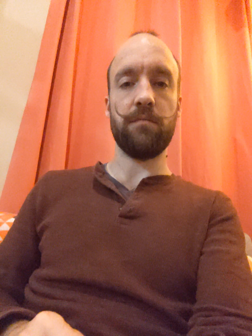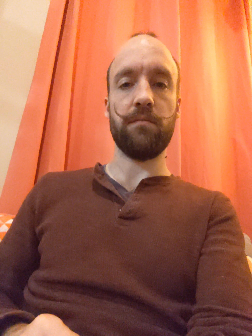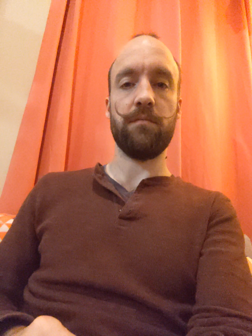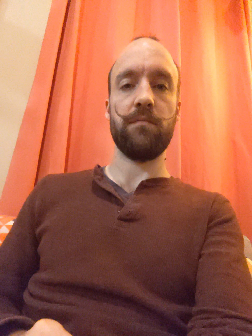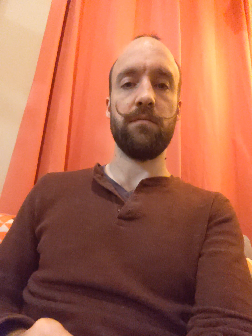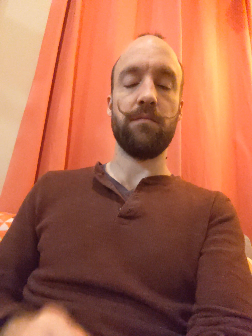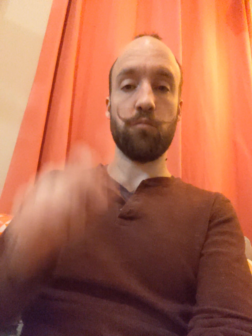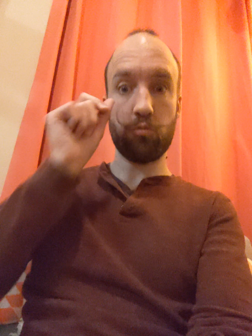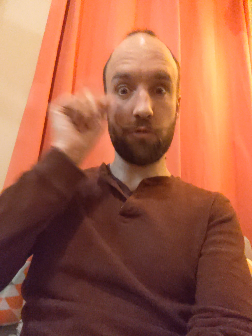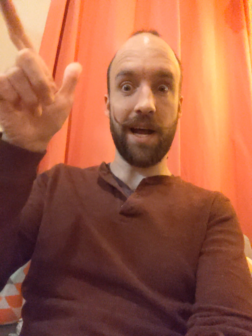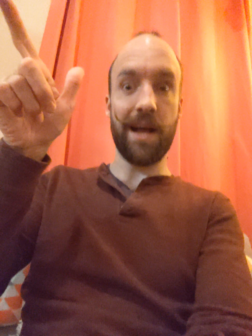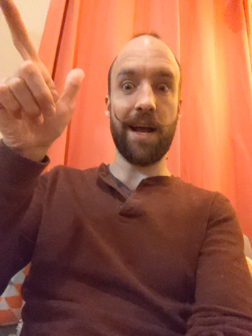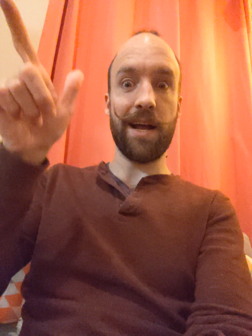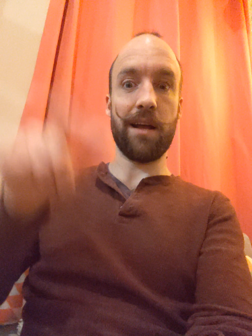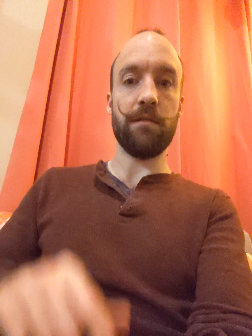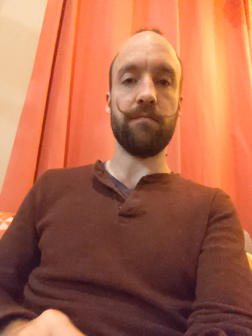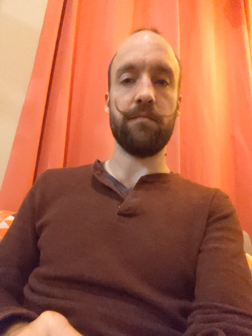wake